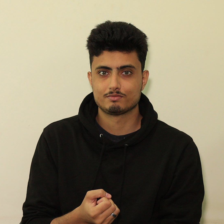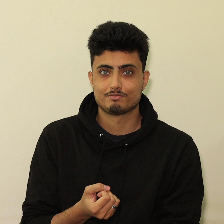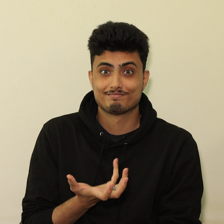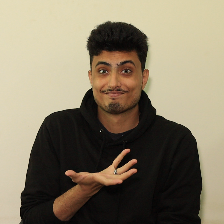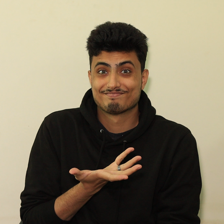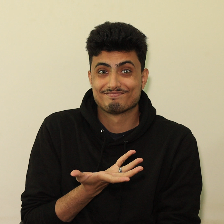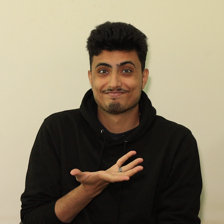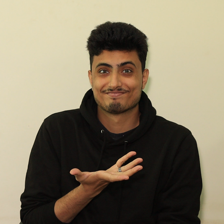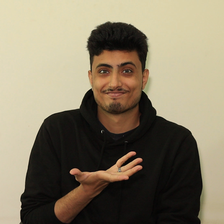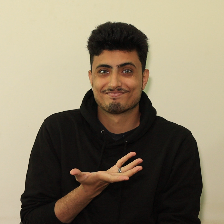glad